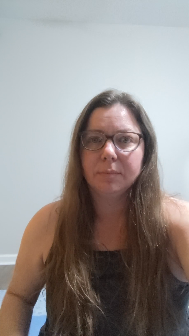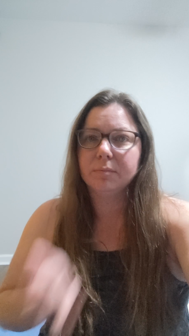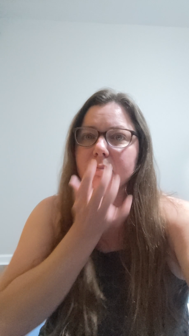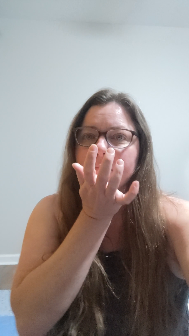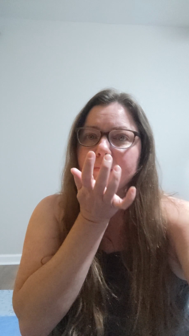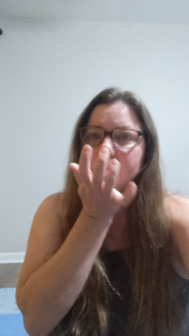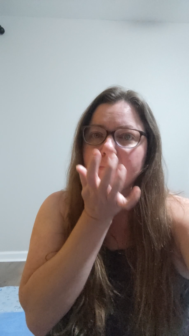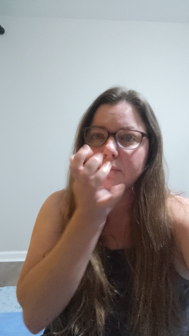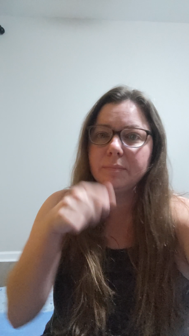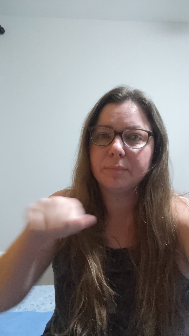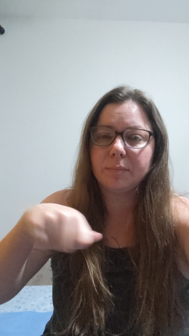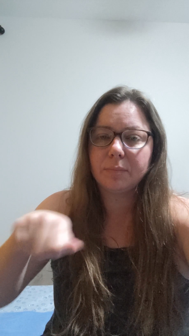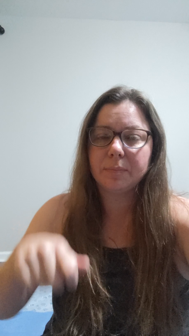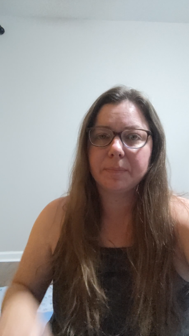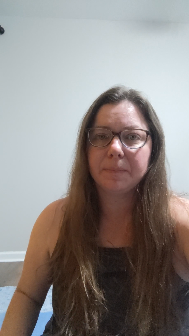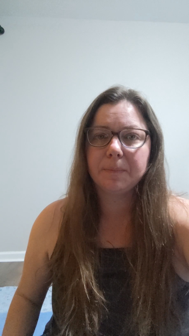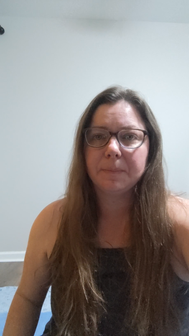lawn mower